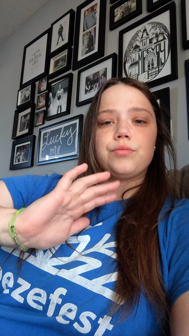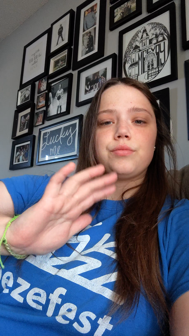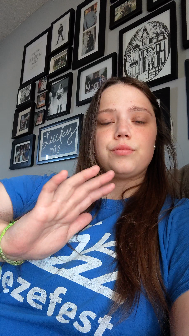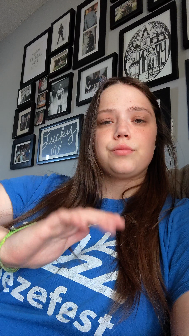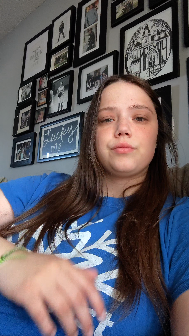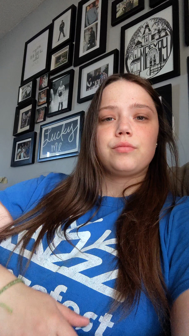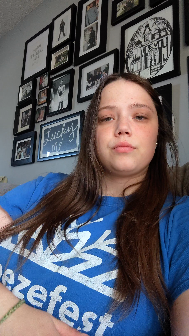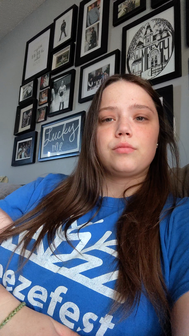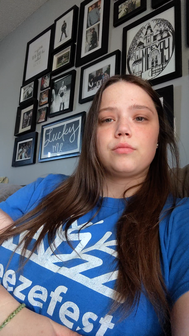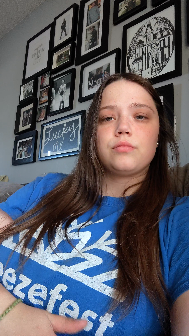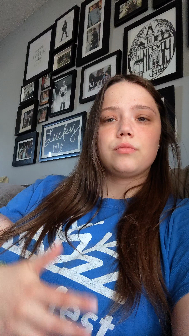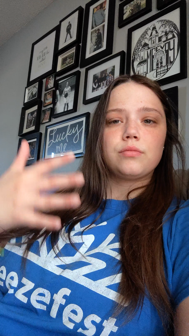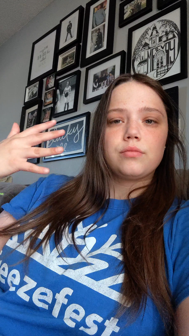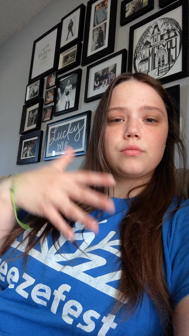scared